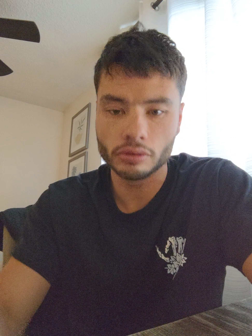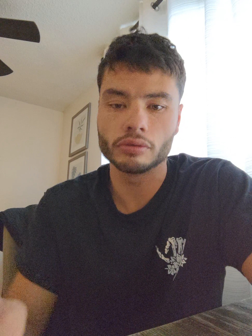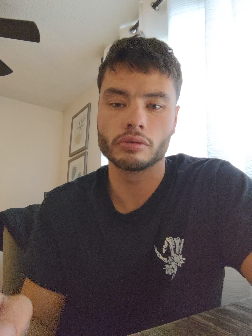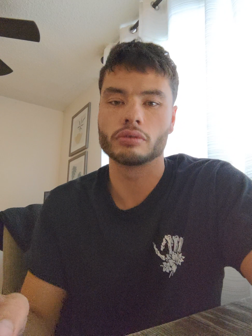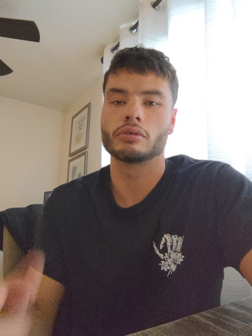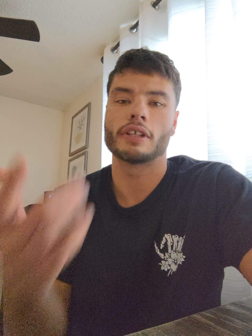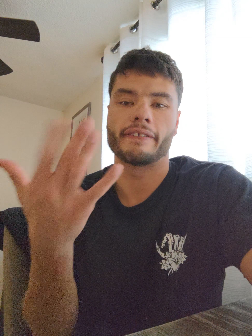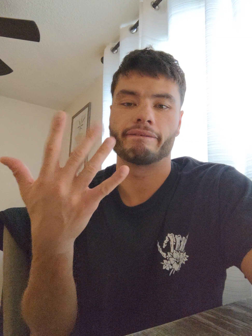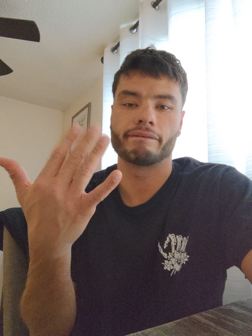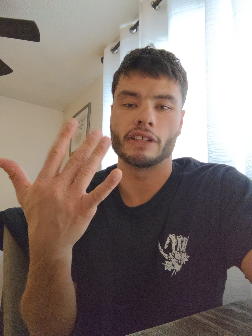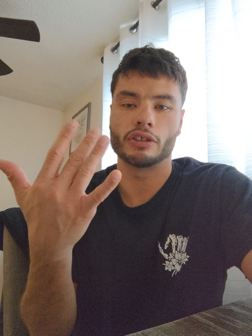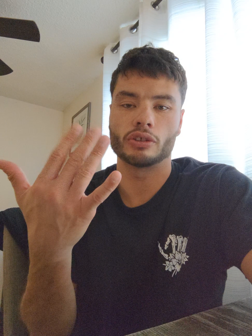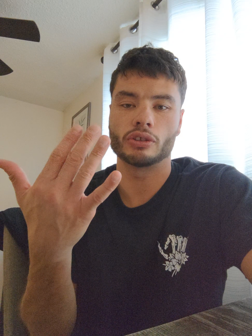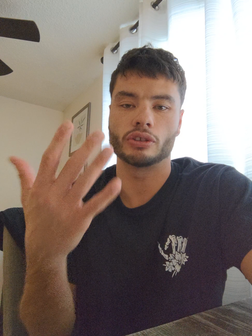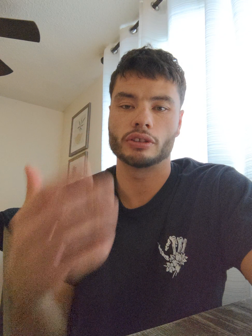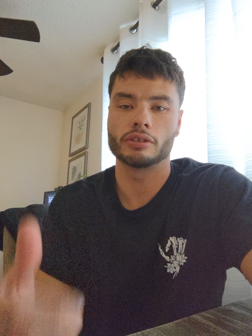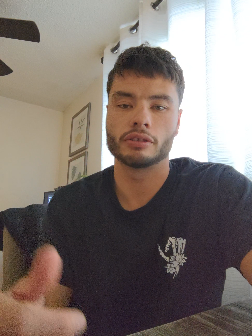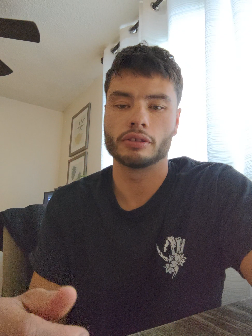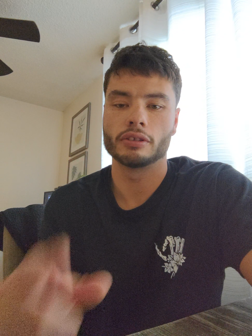finger